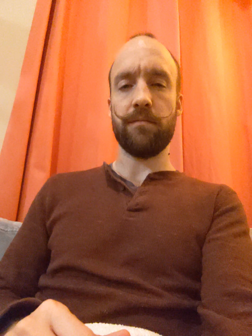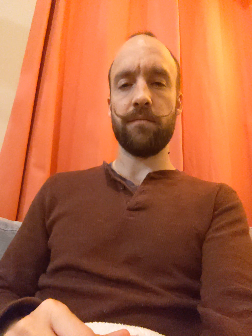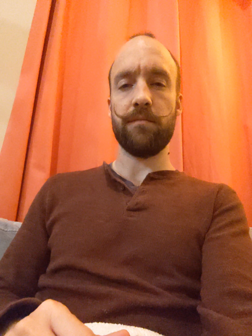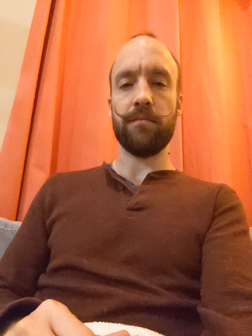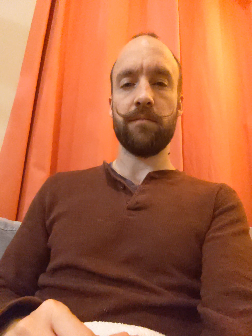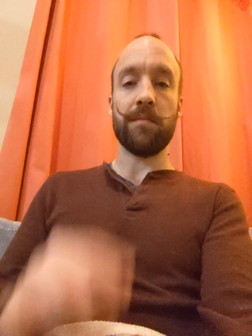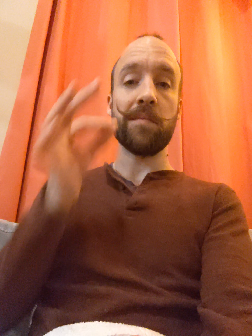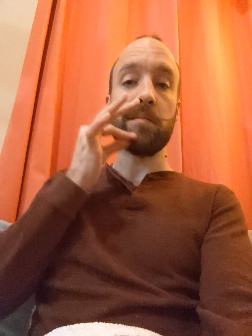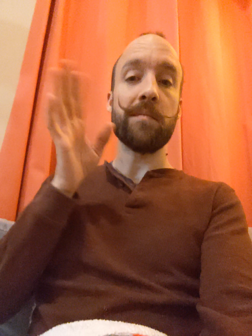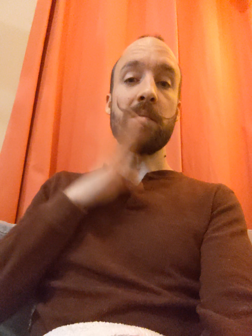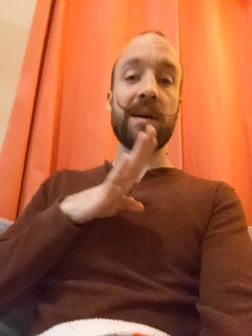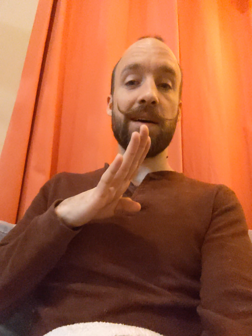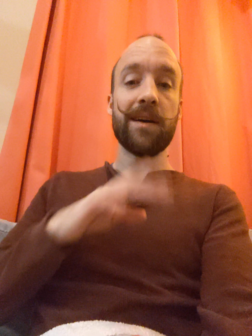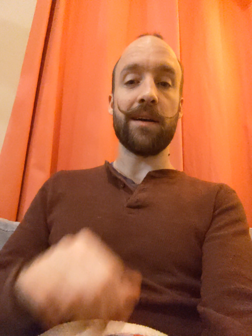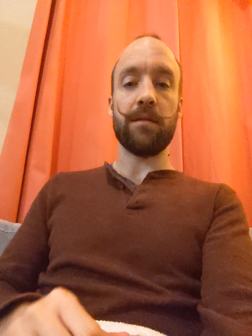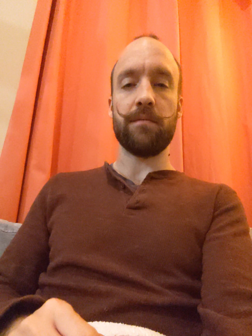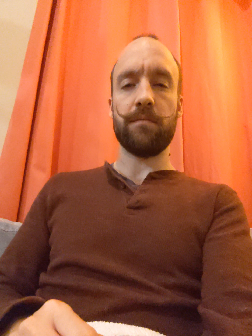bee